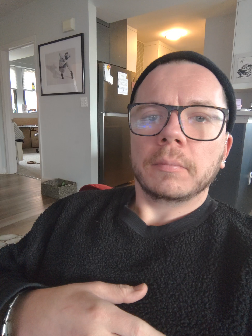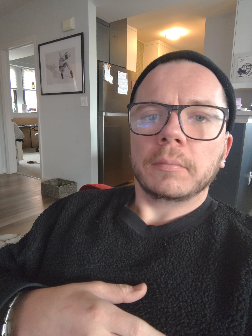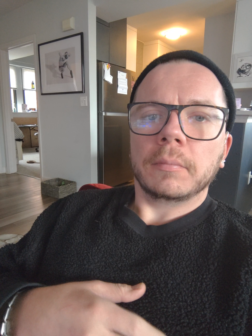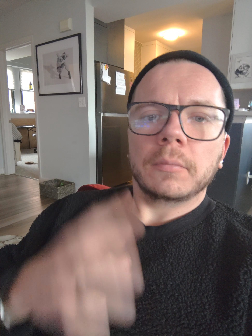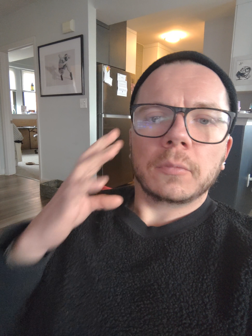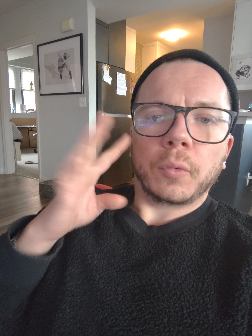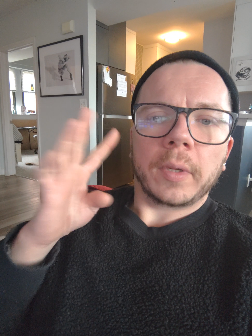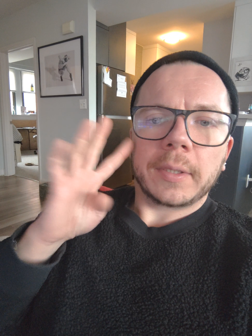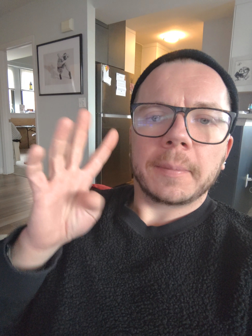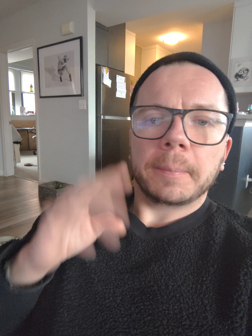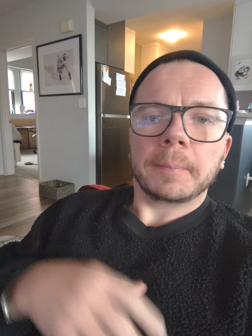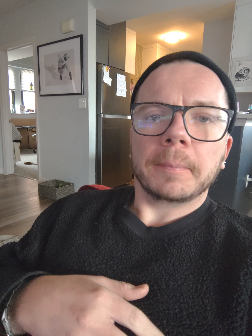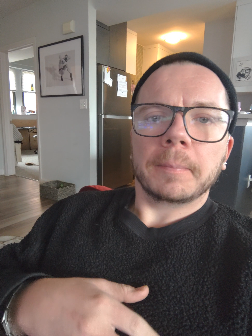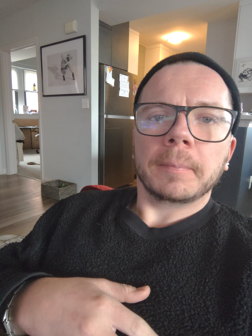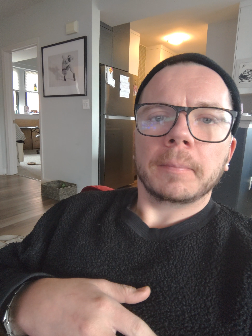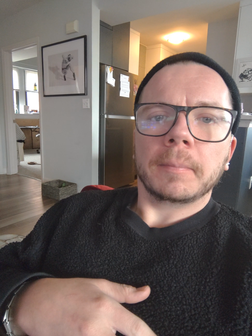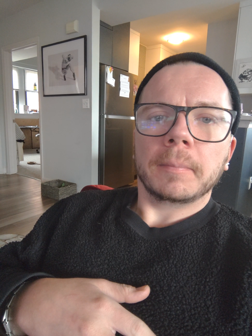noisy